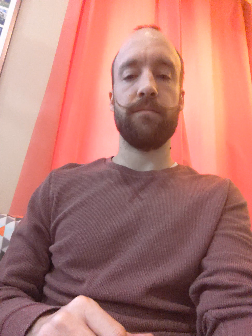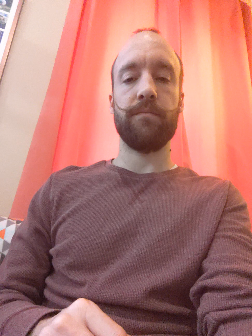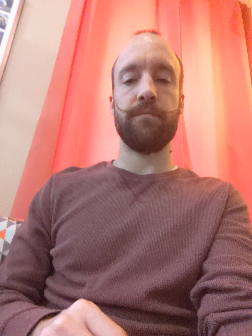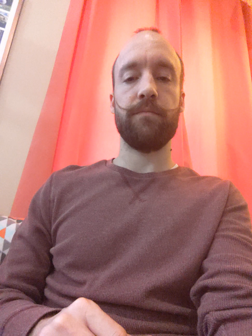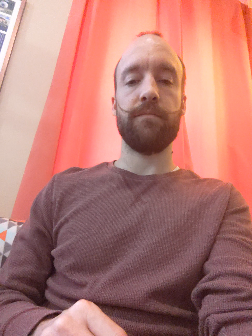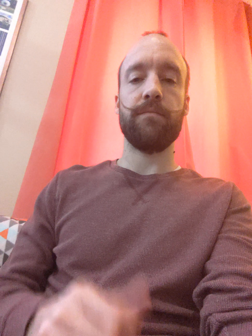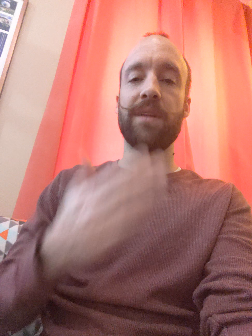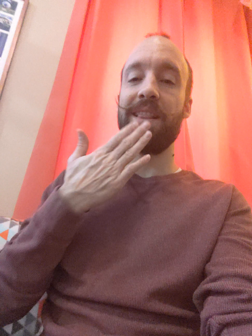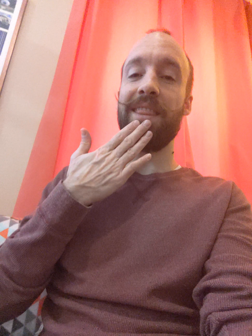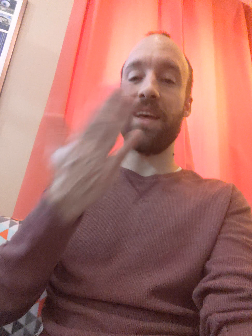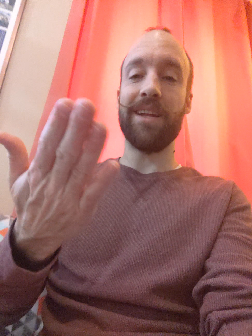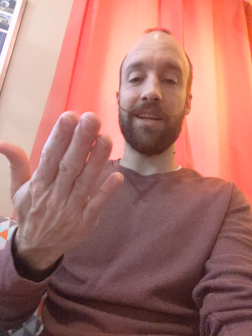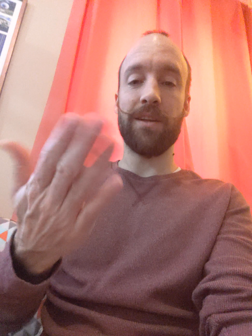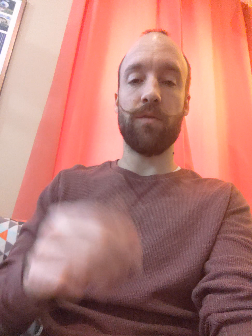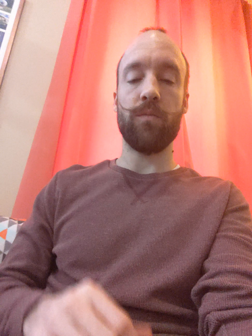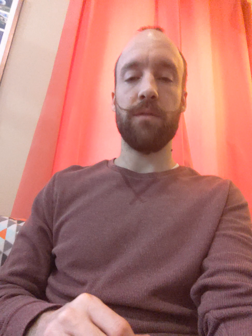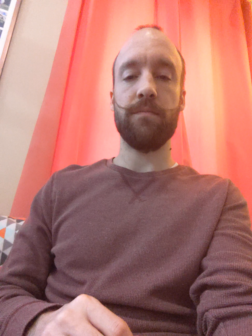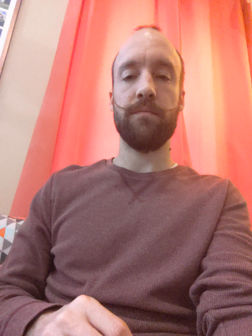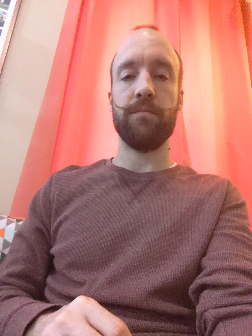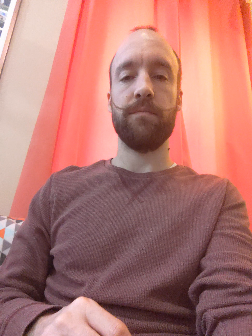thank you